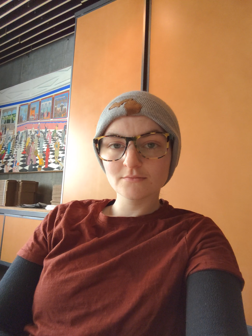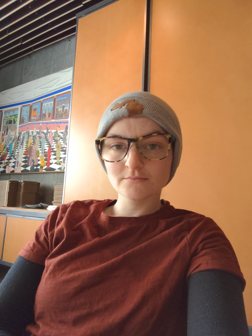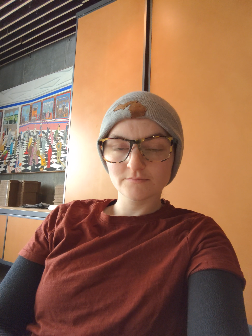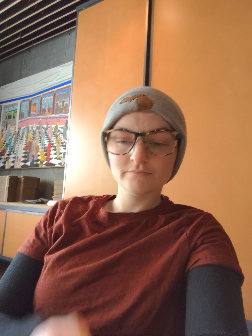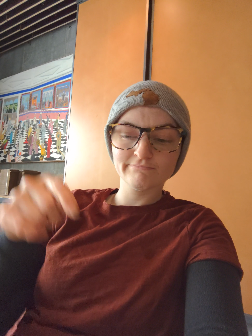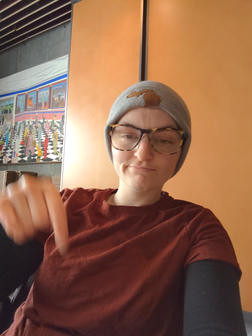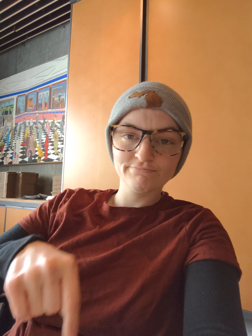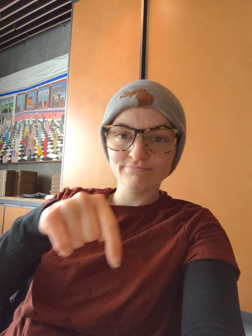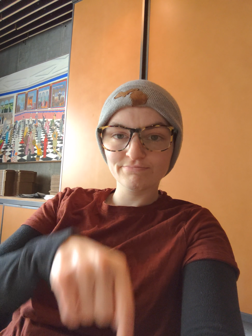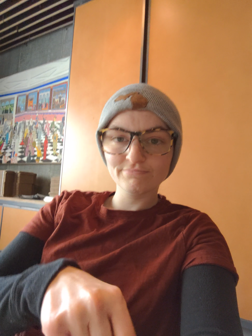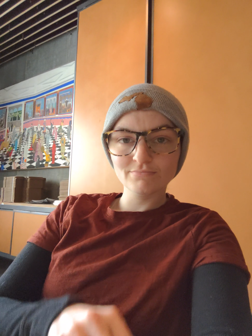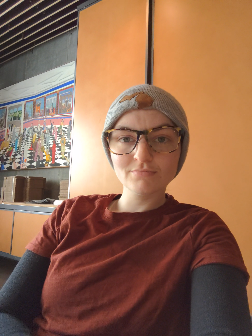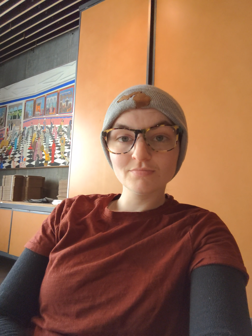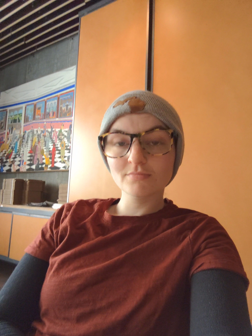feet